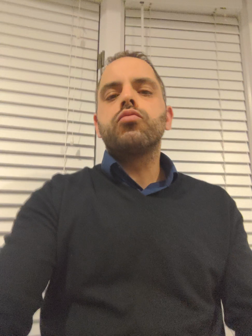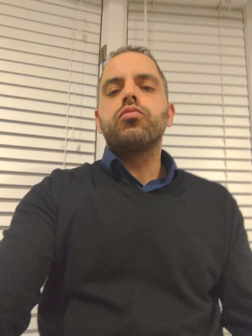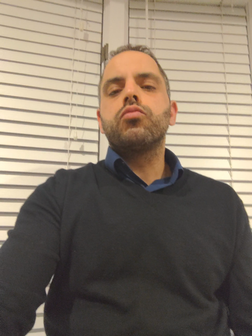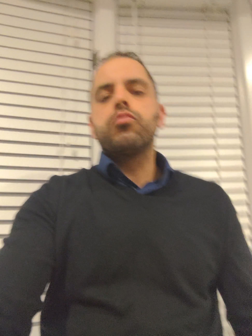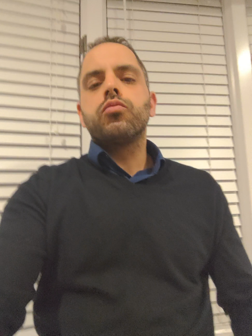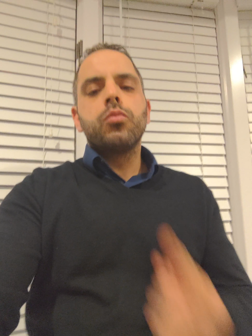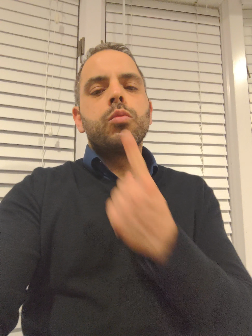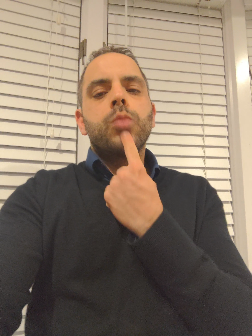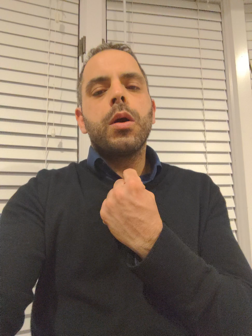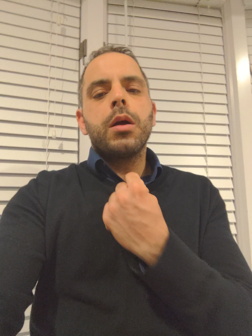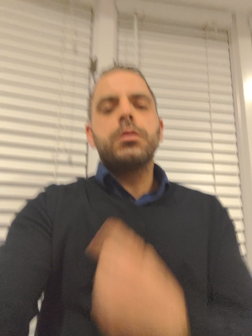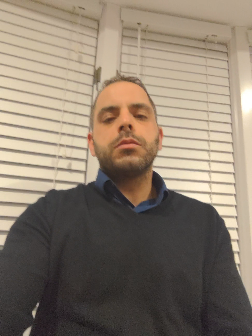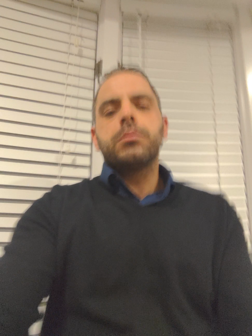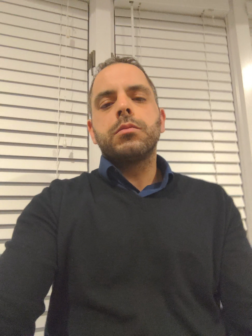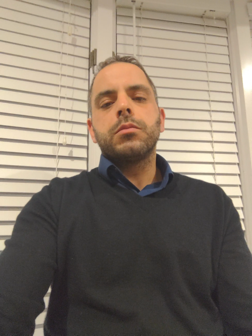red